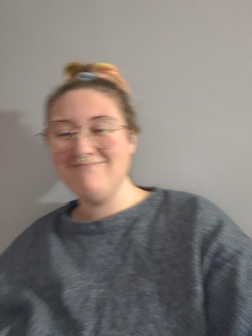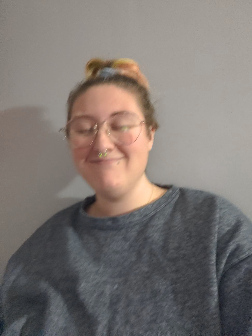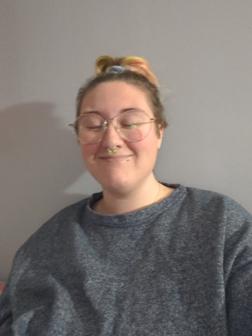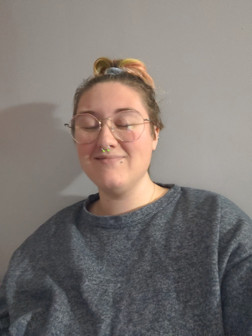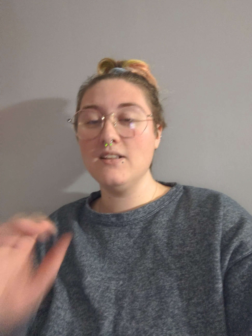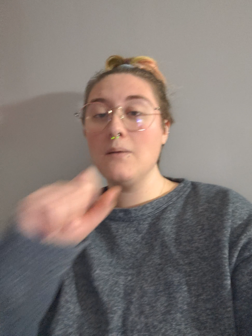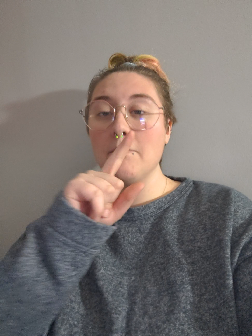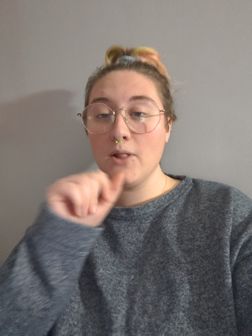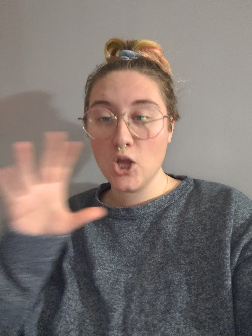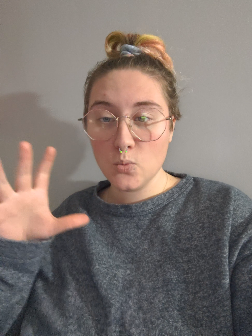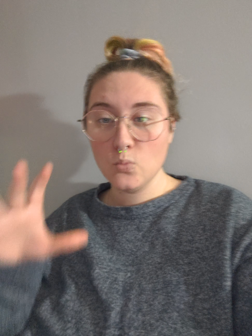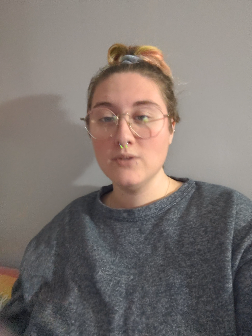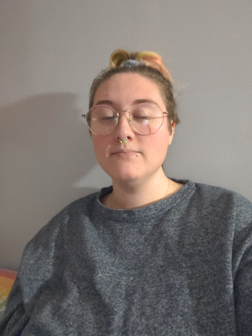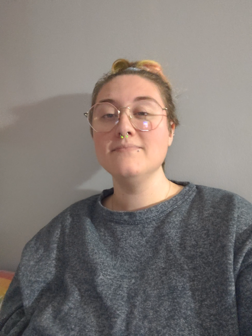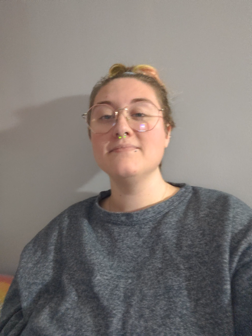balloon